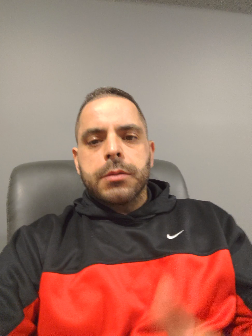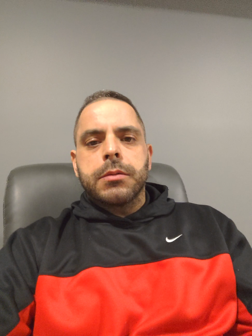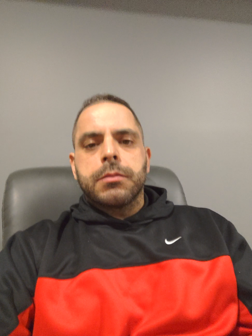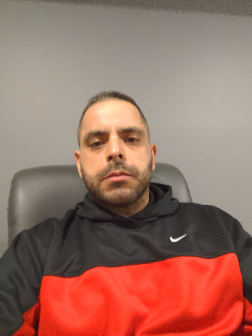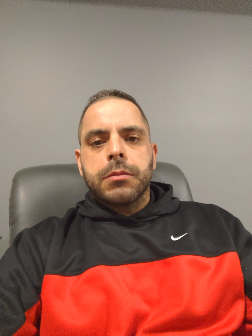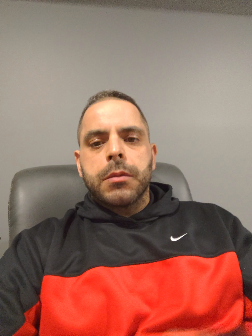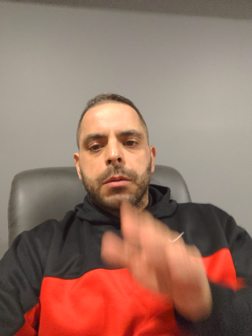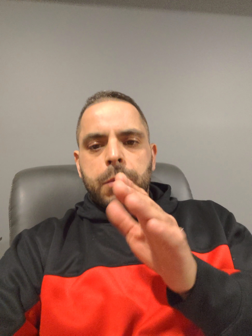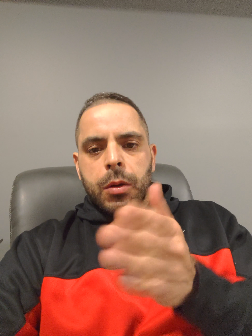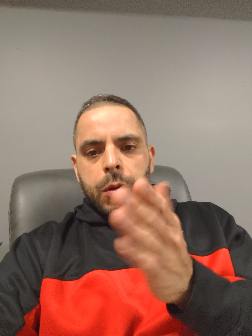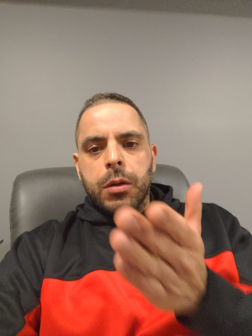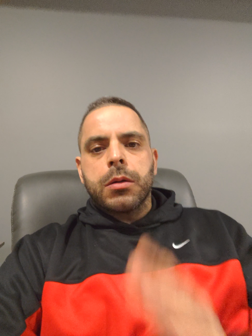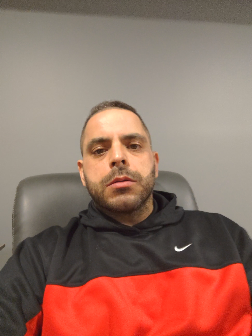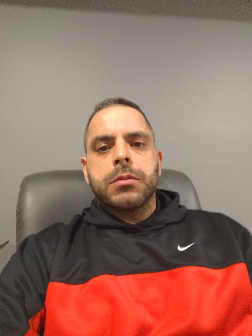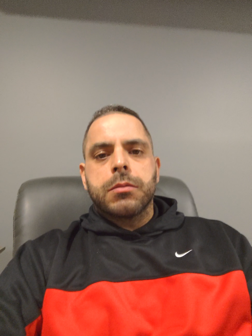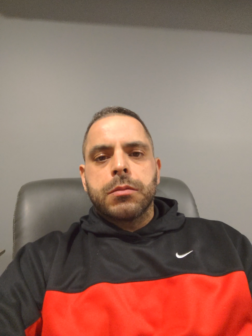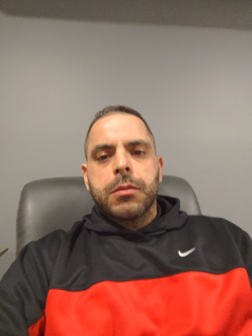book